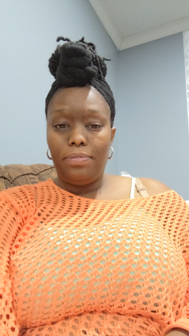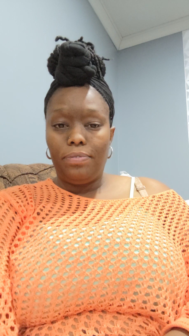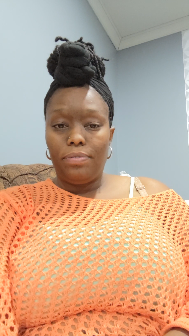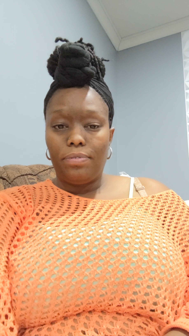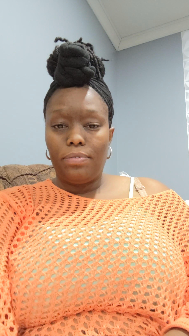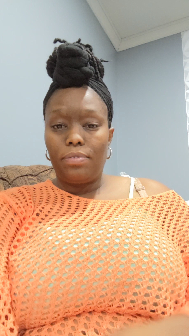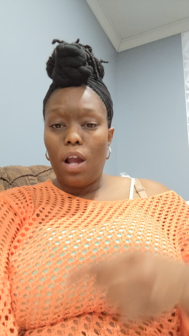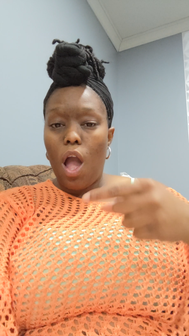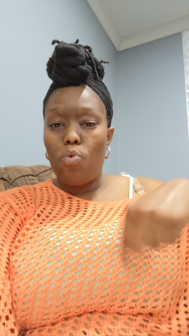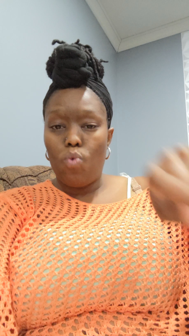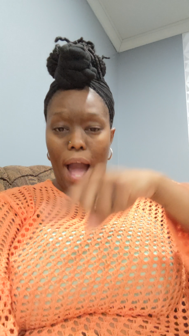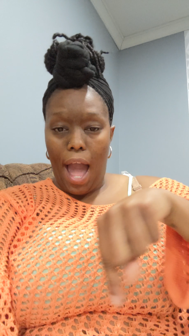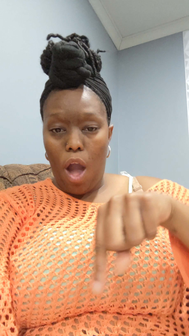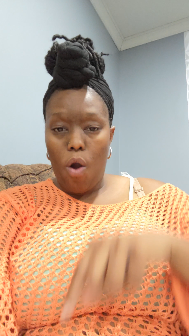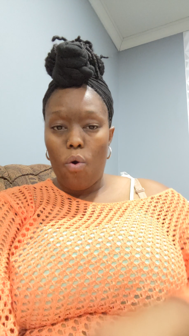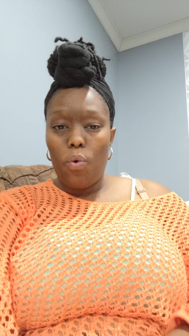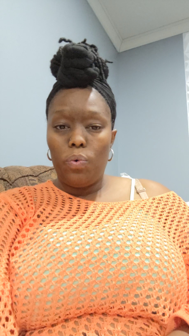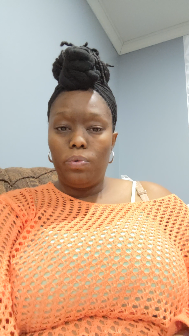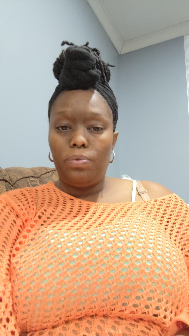around